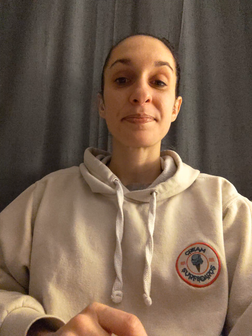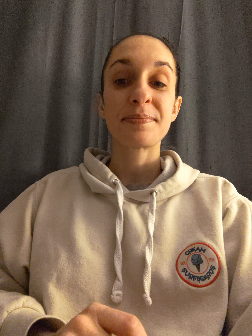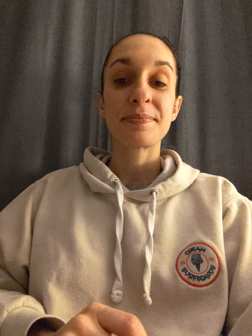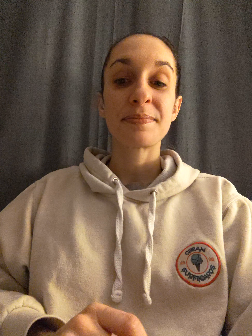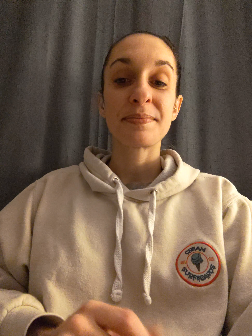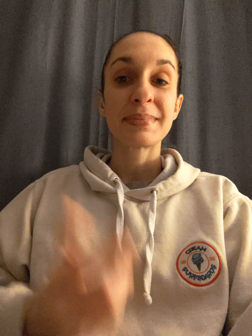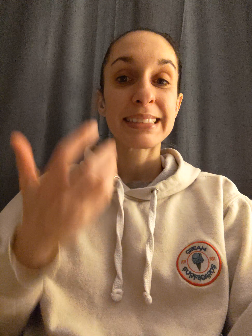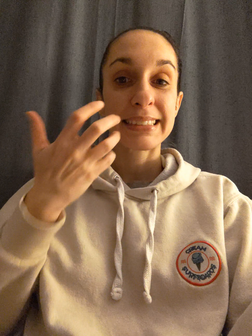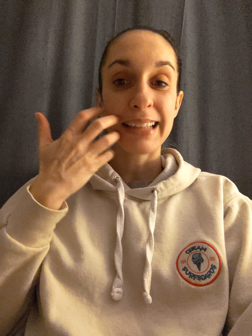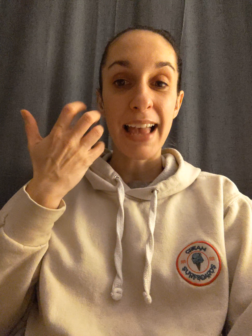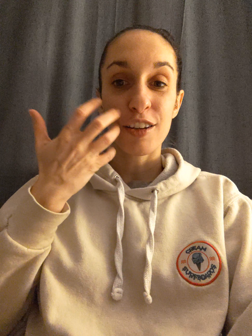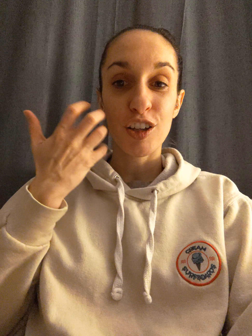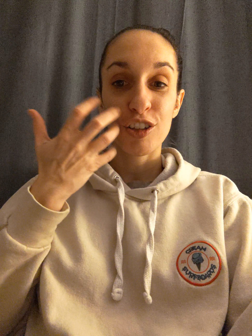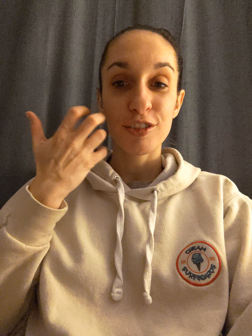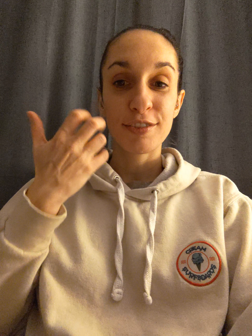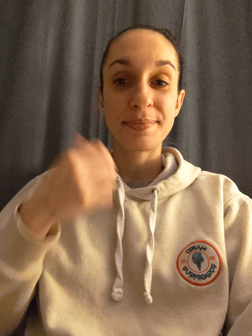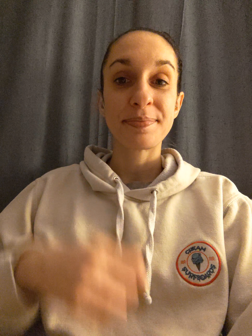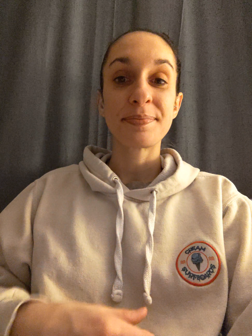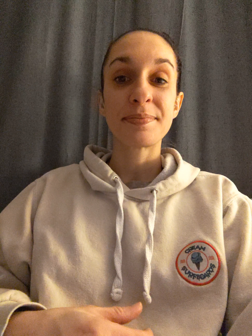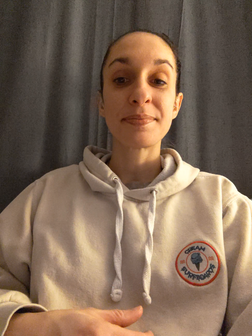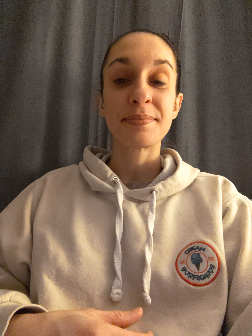tiger